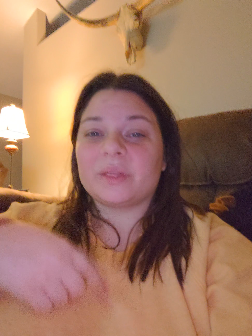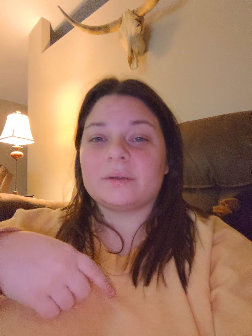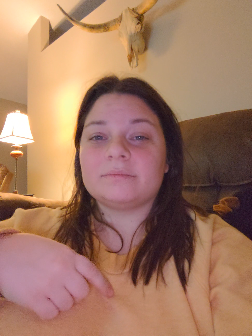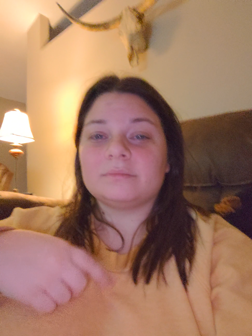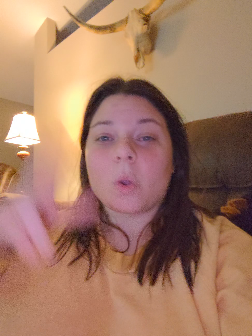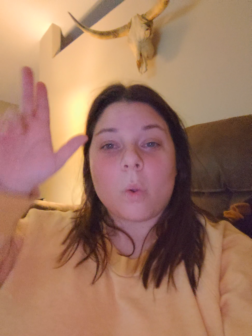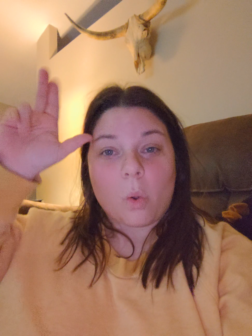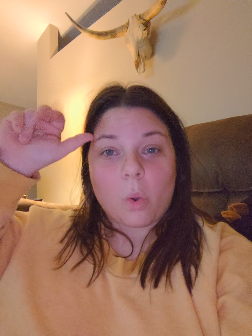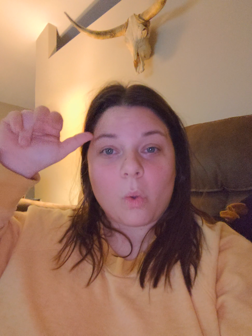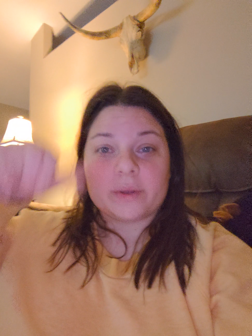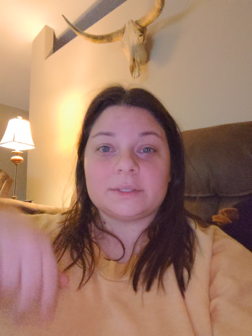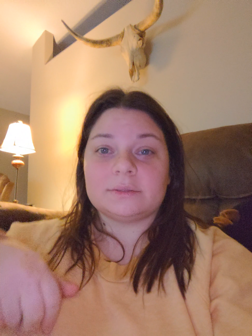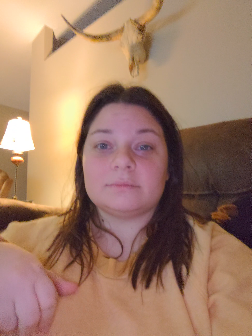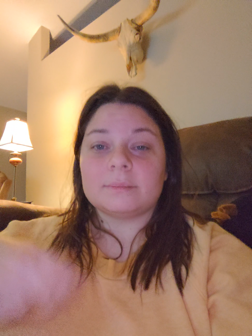horse